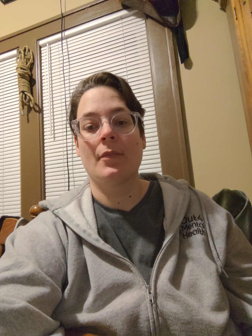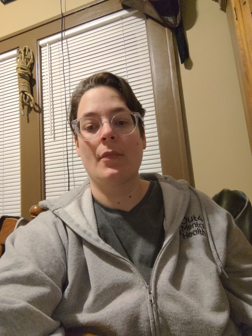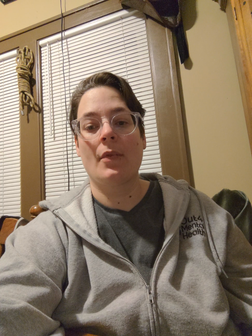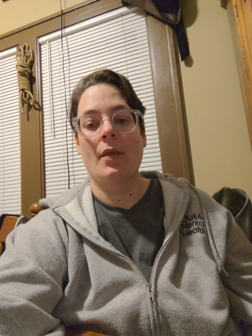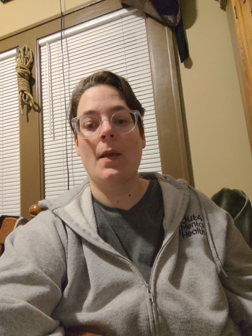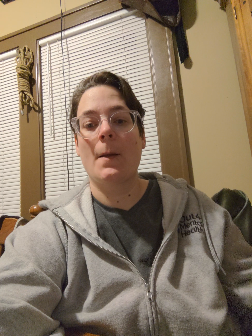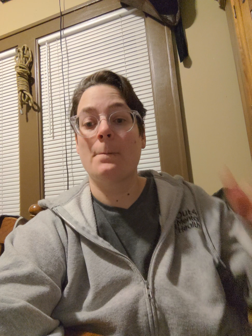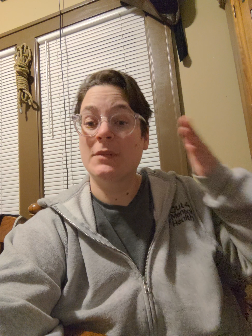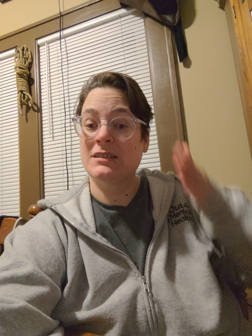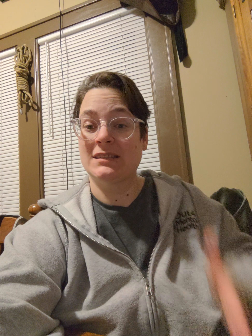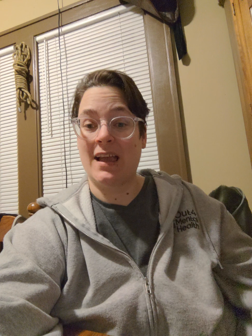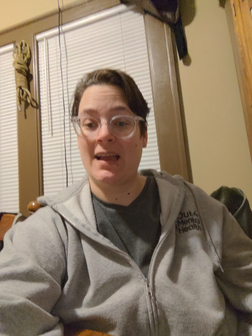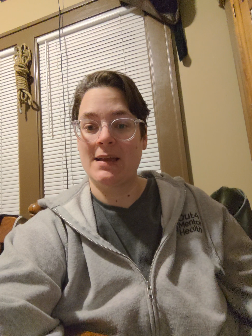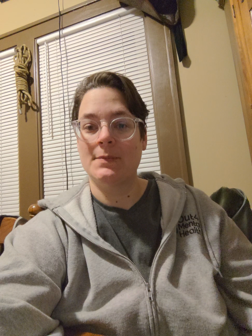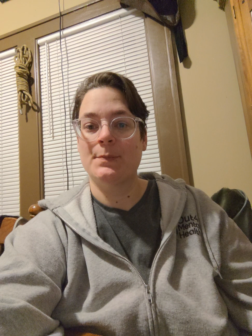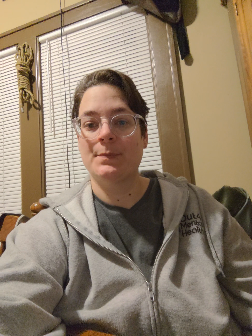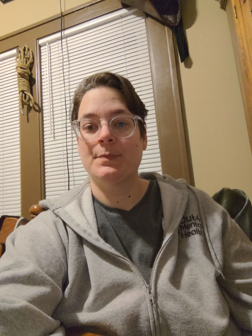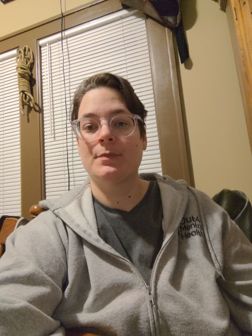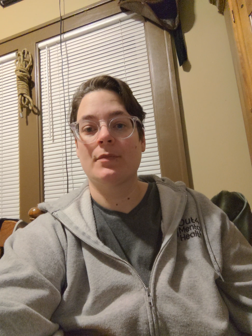beside